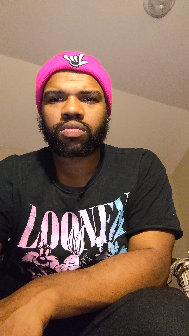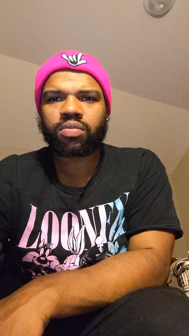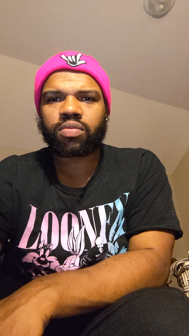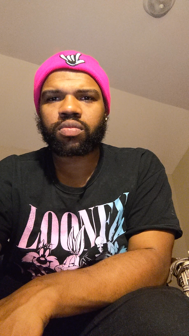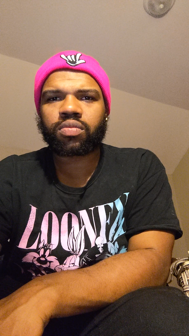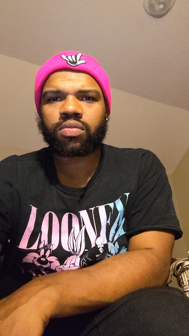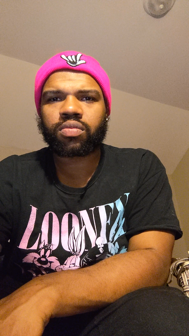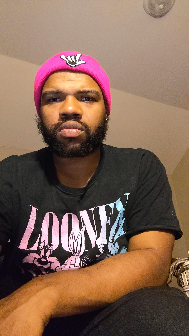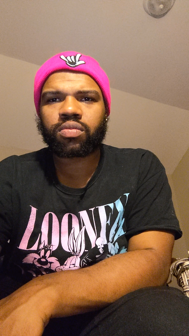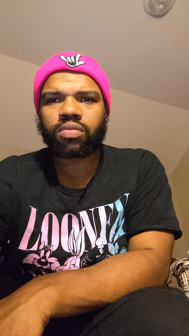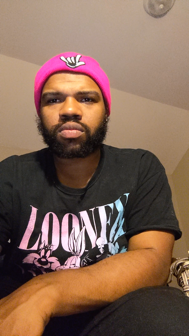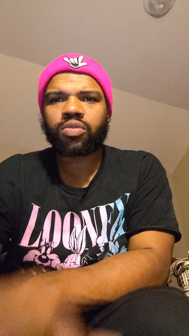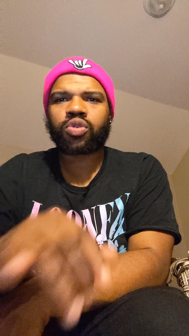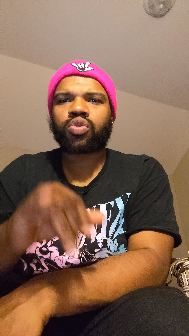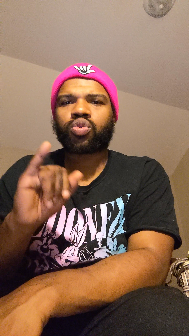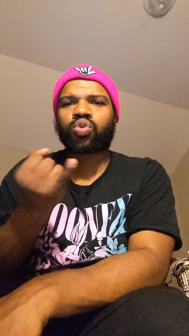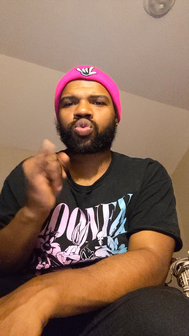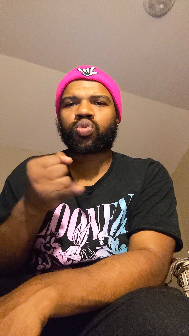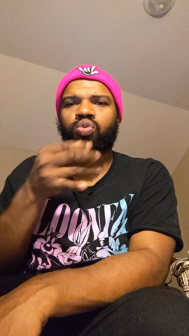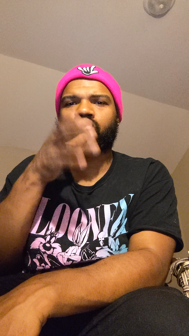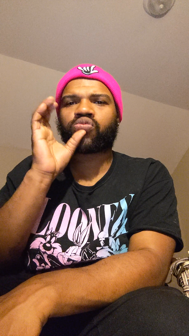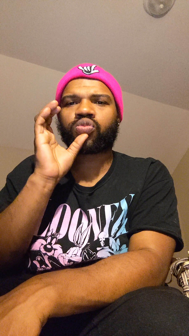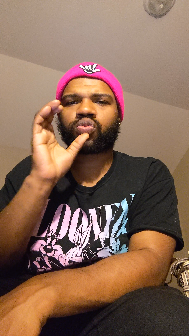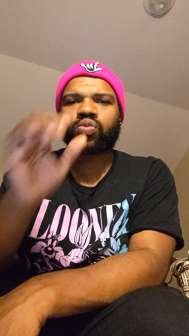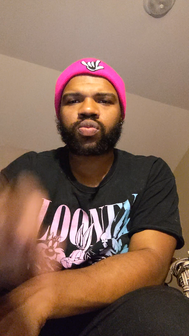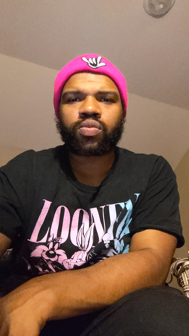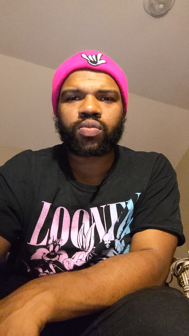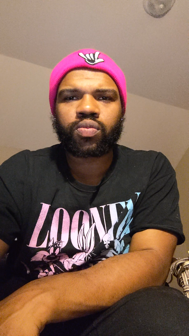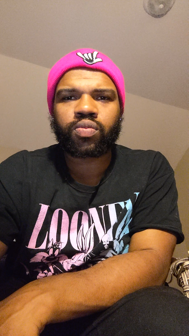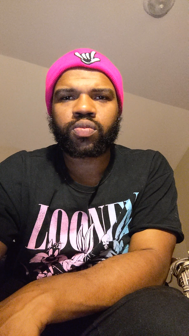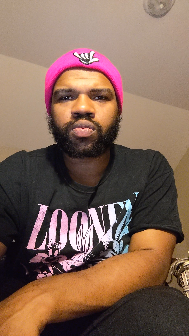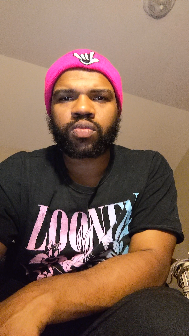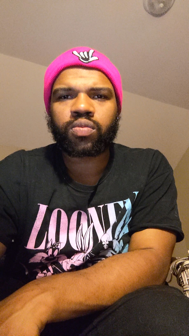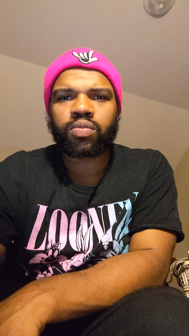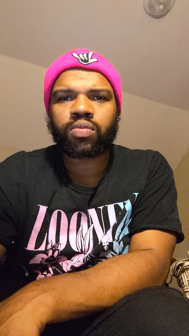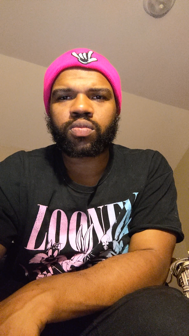juice